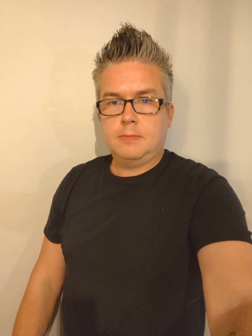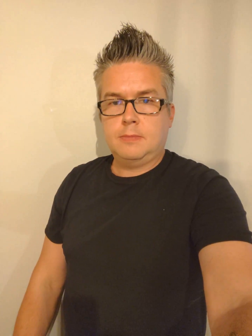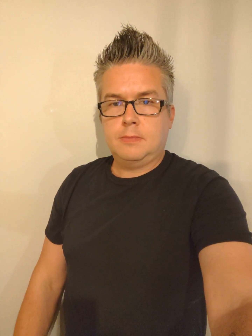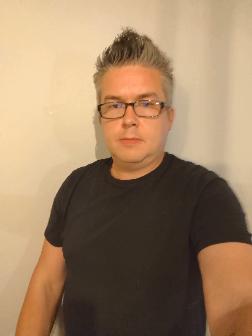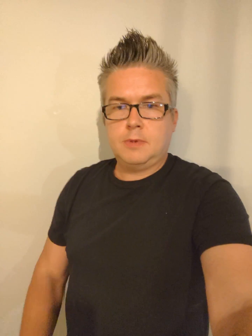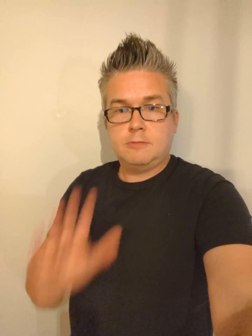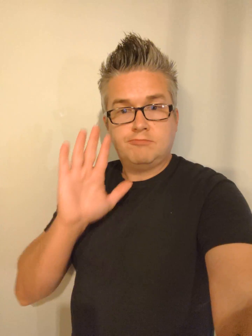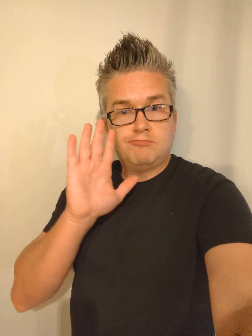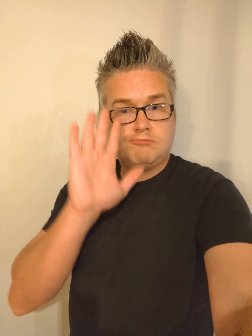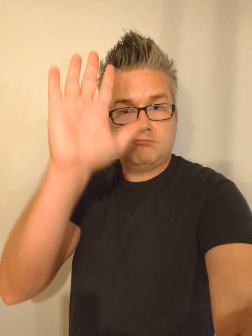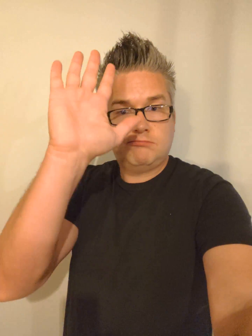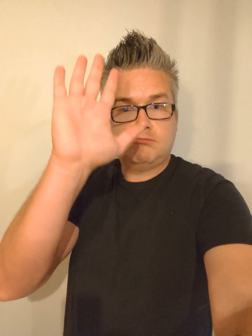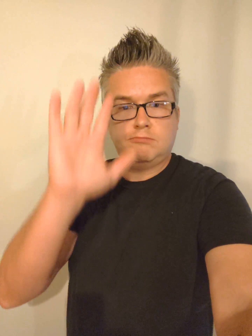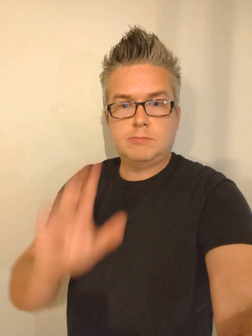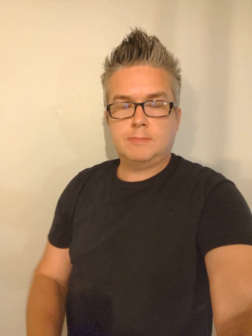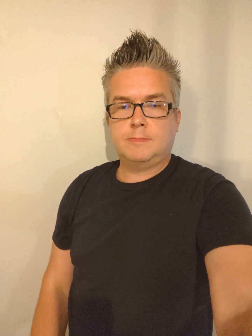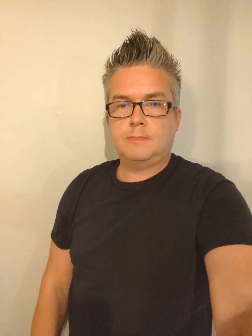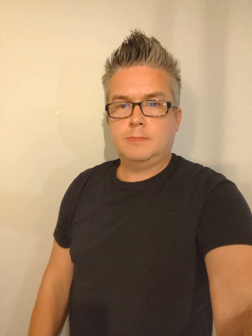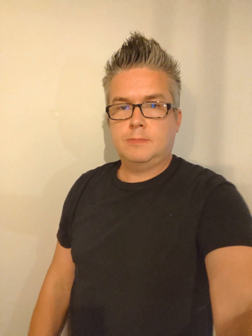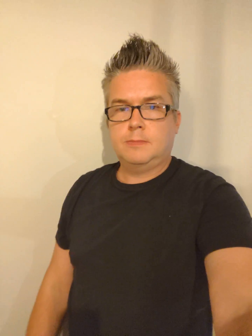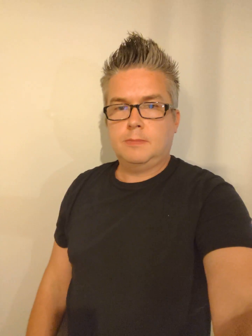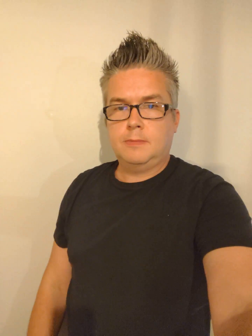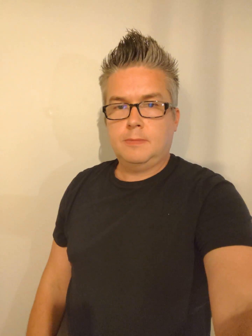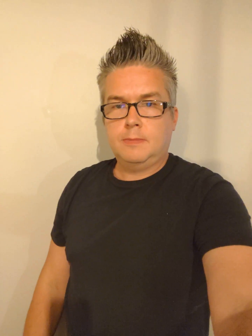give me five